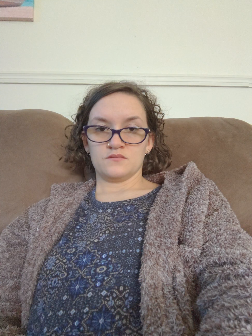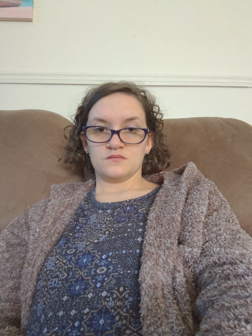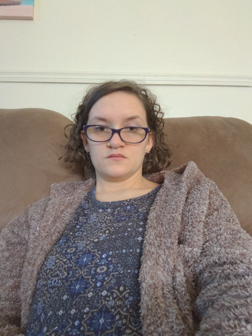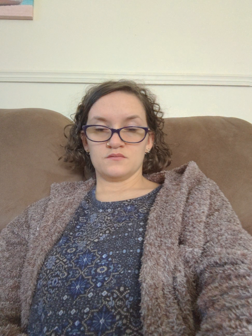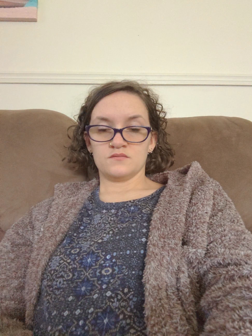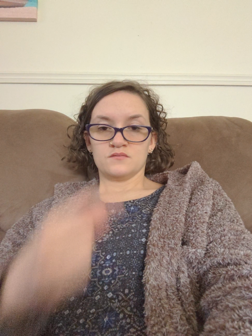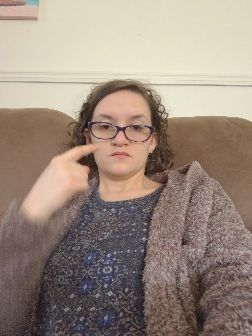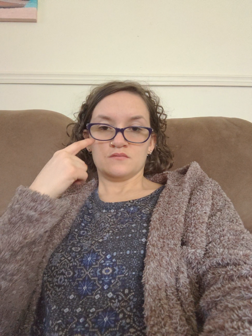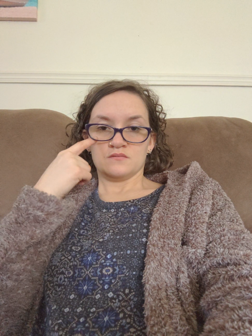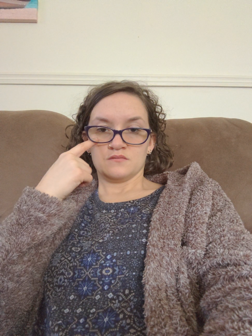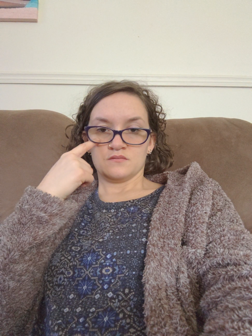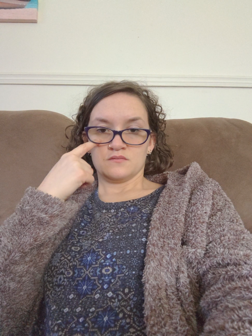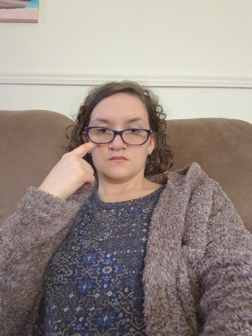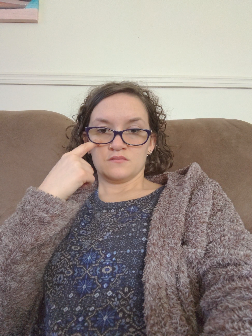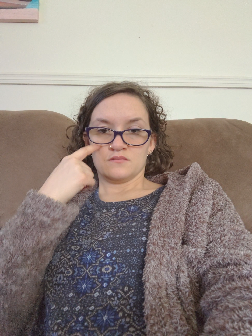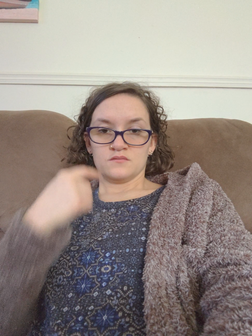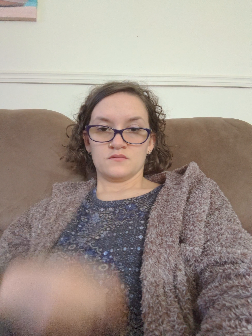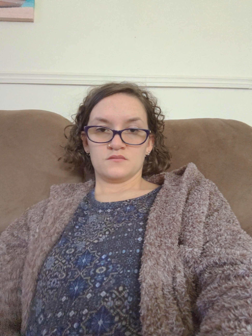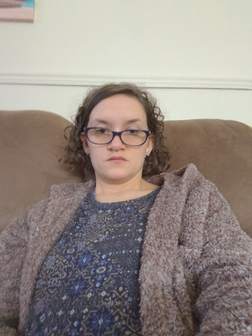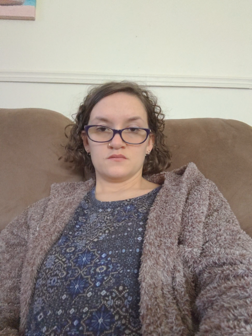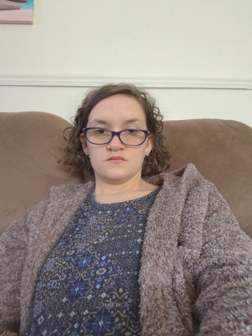eye